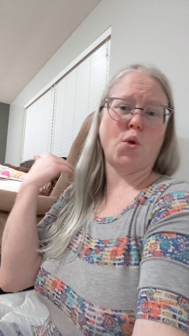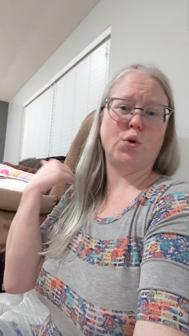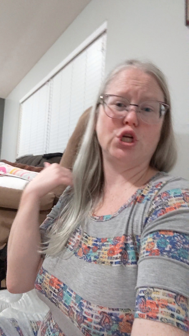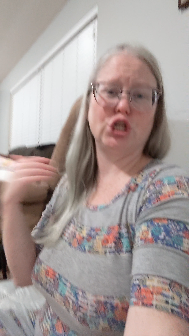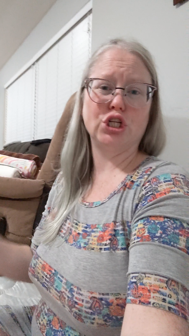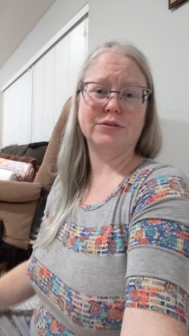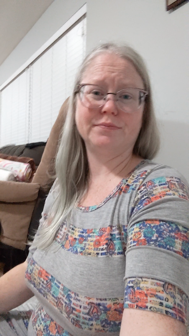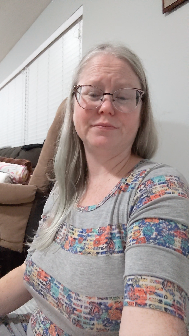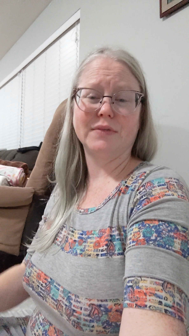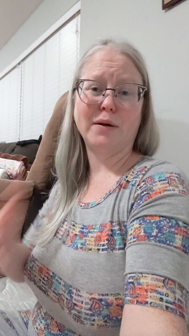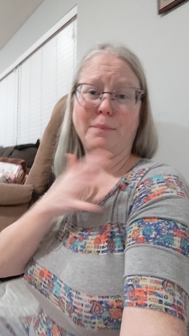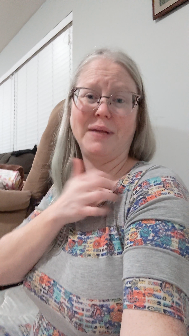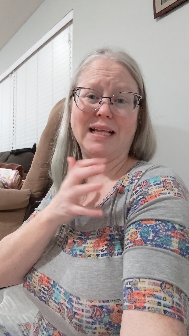bear